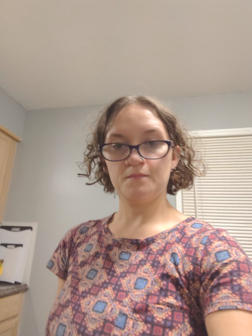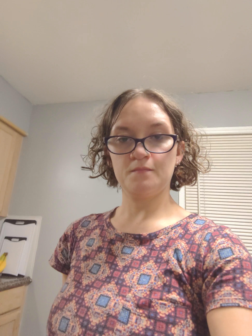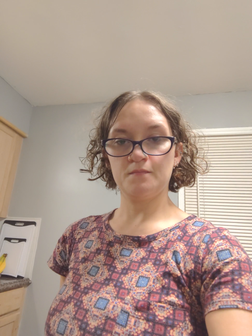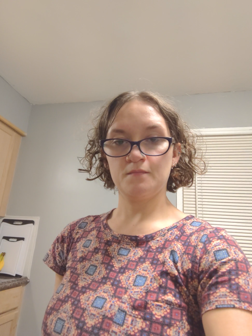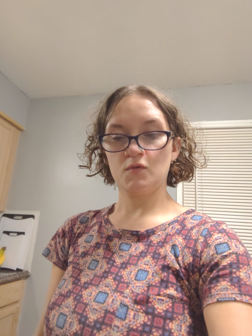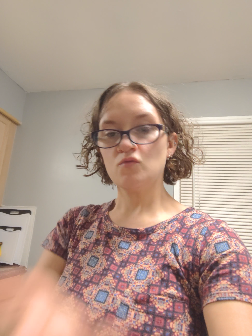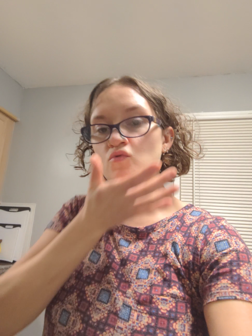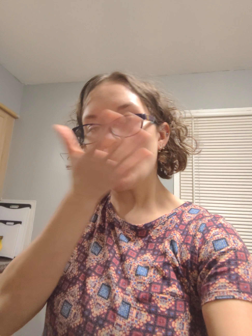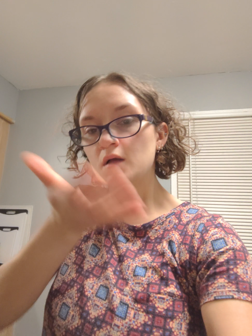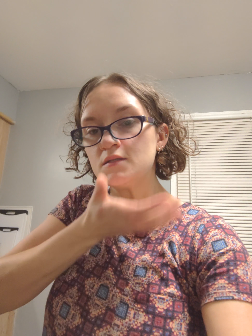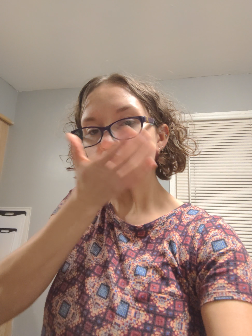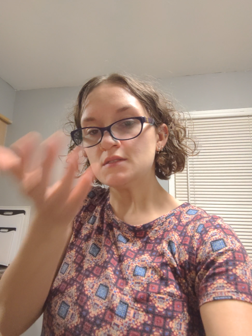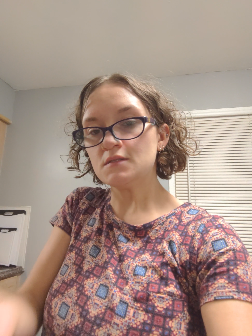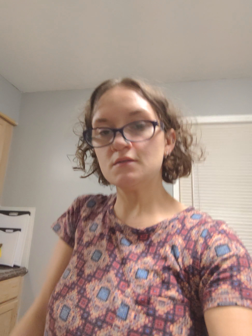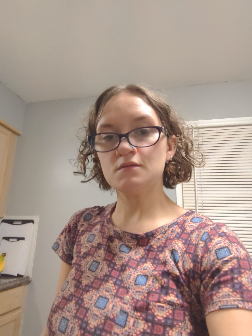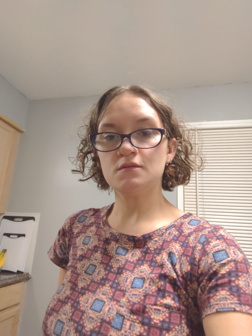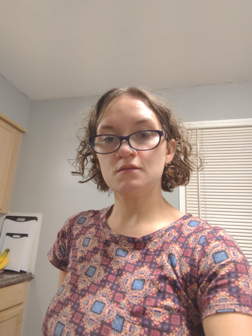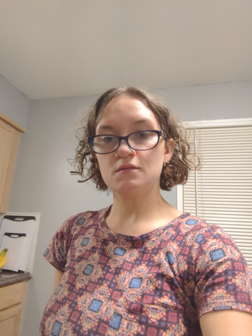grass